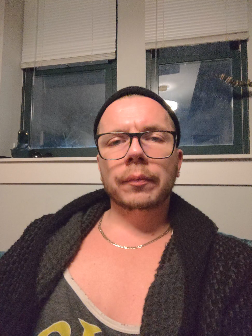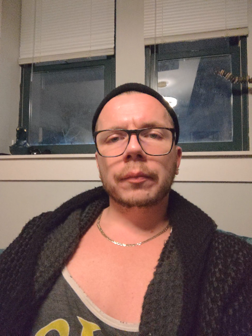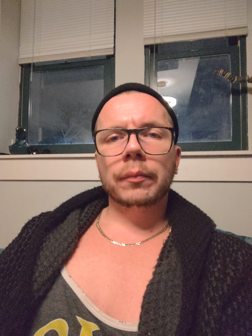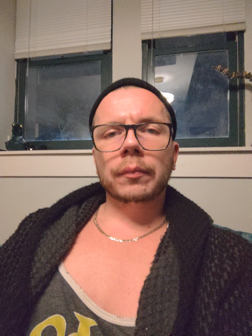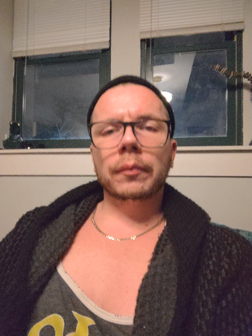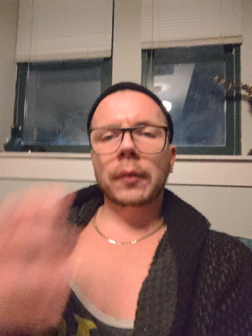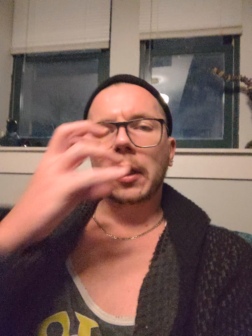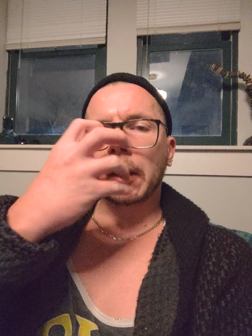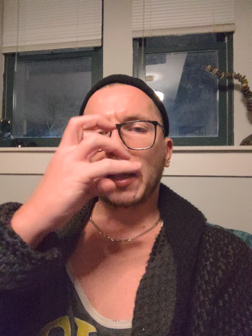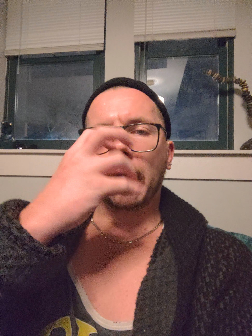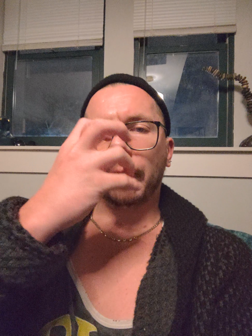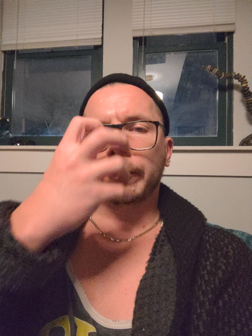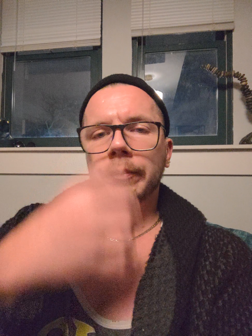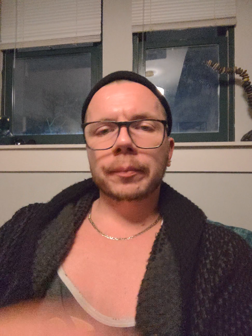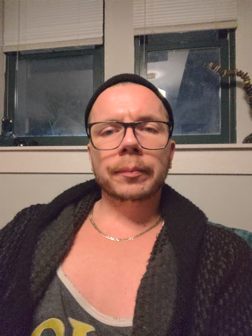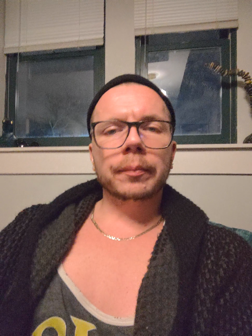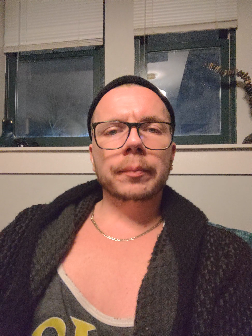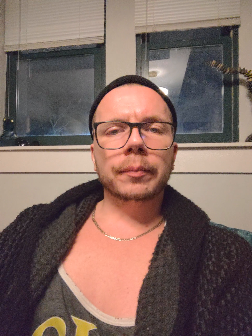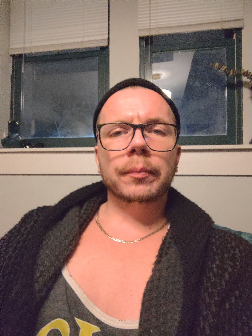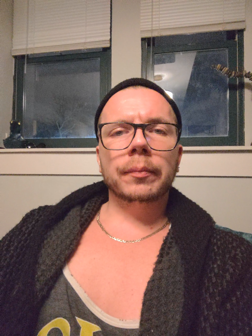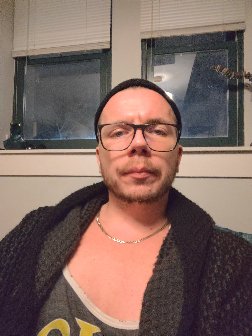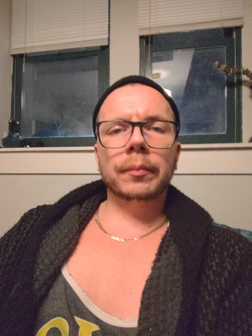clown